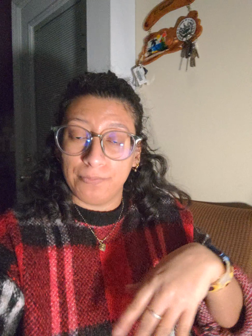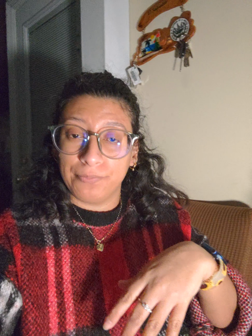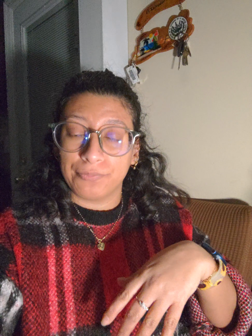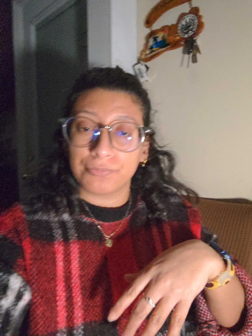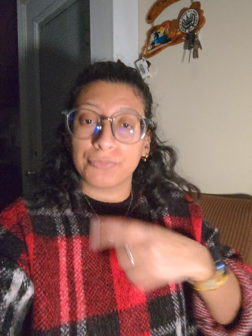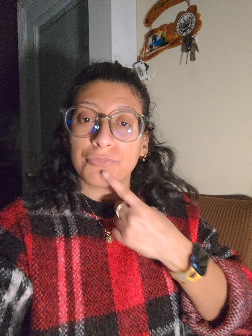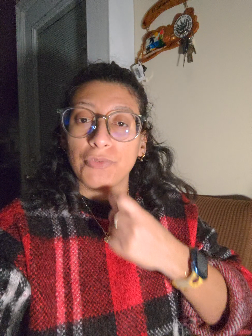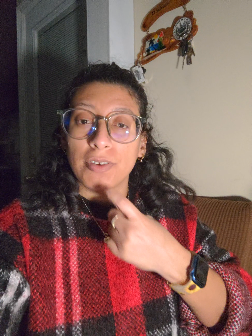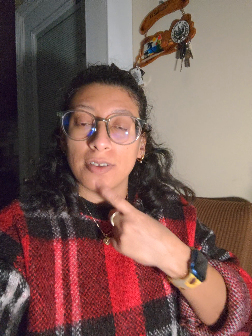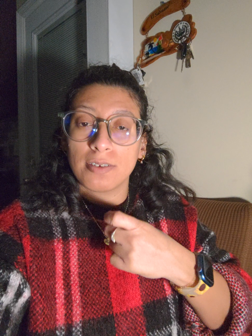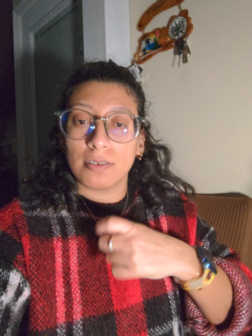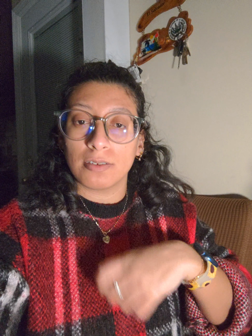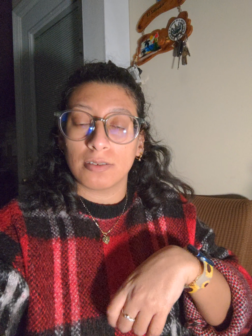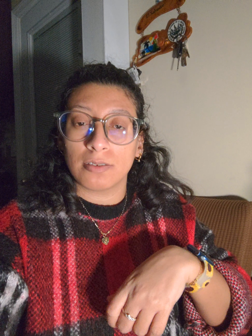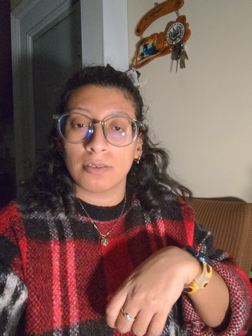red